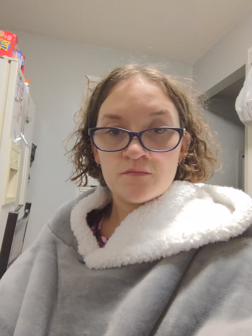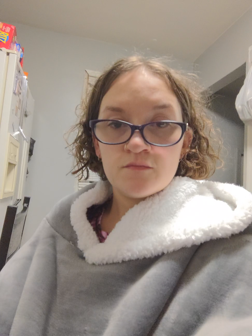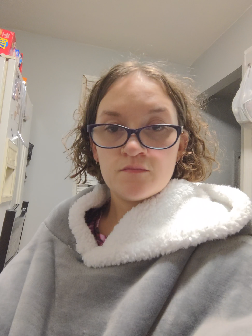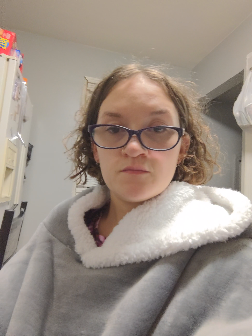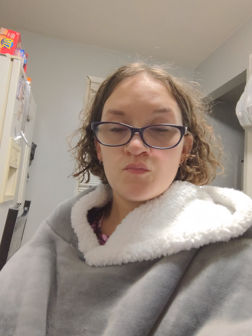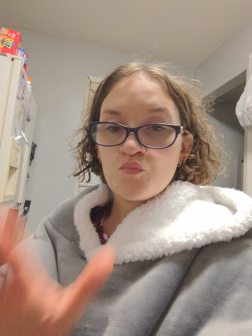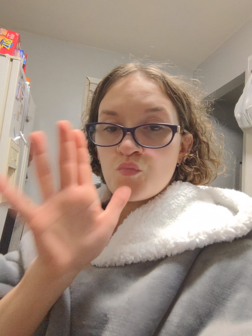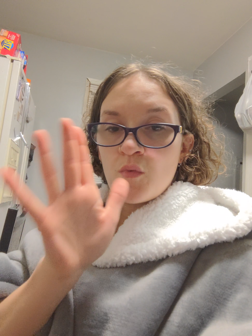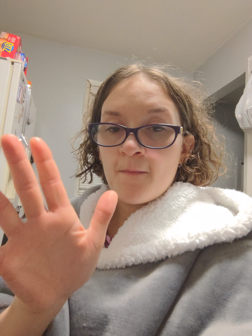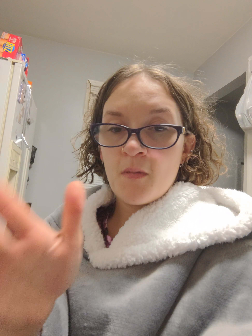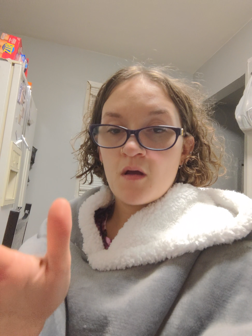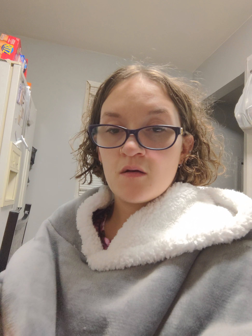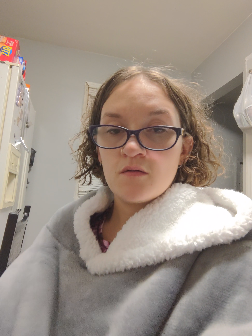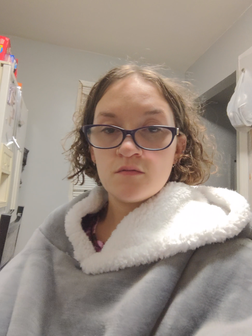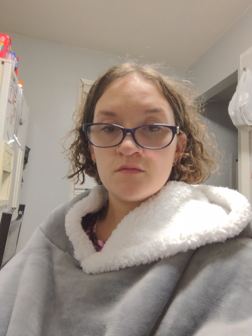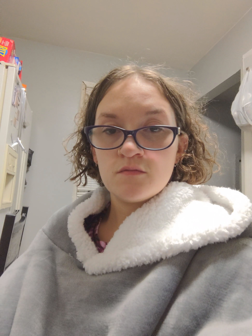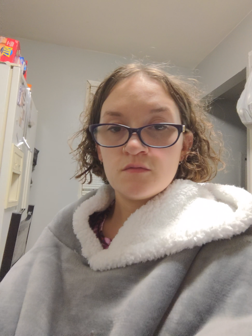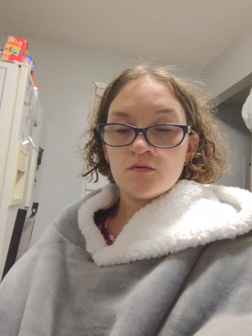grandma